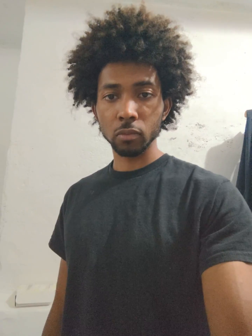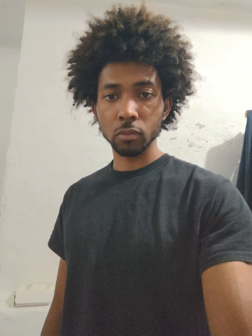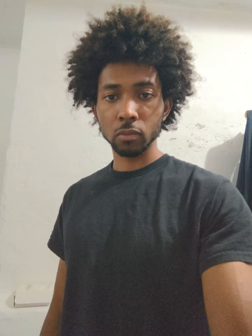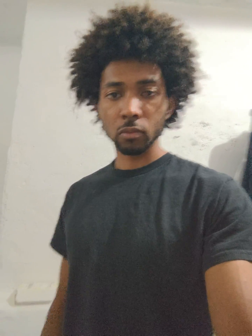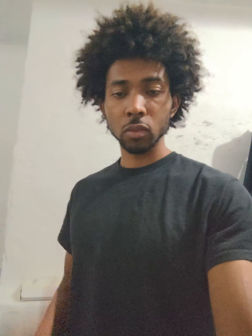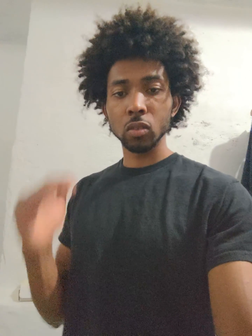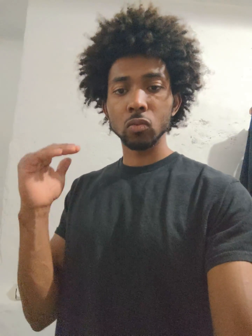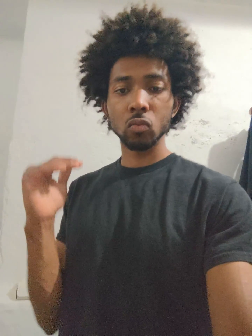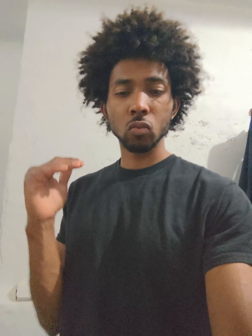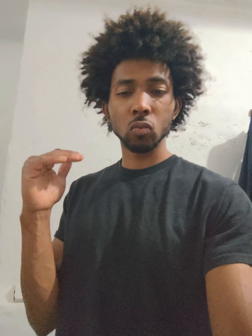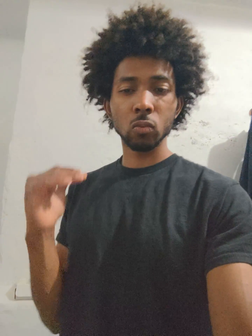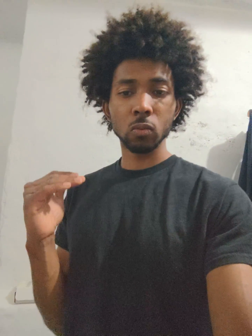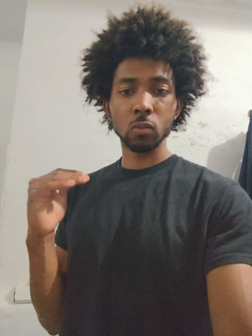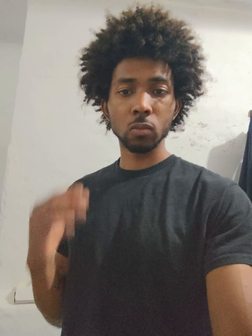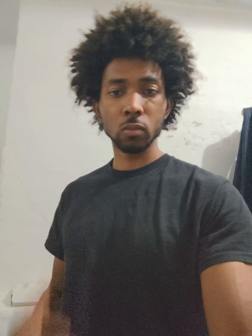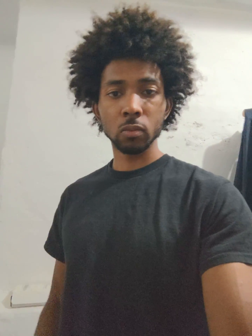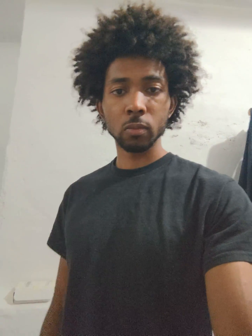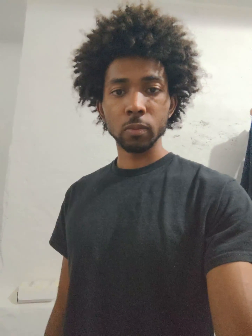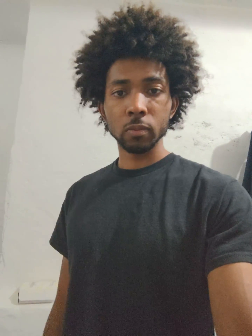short